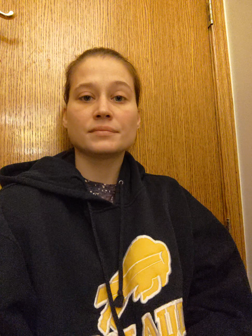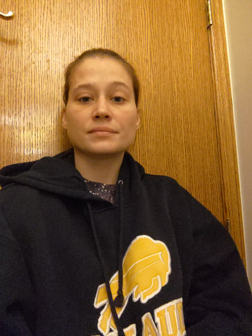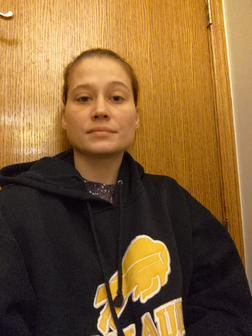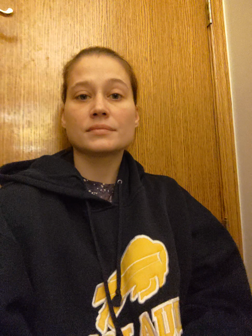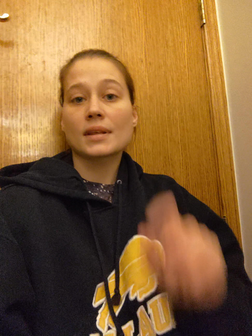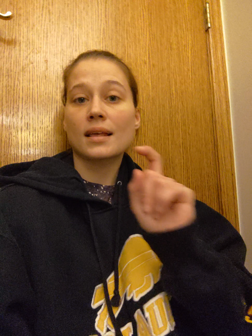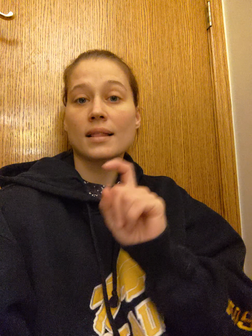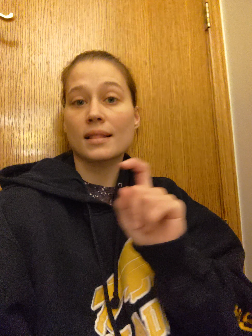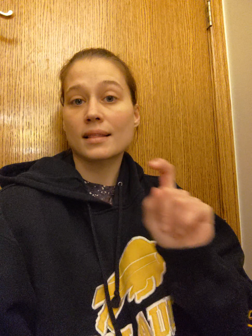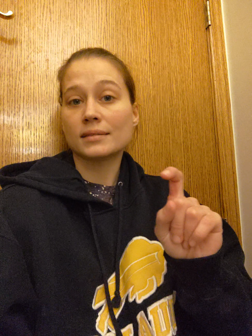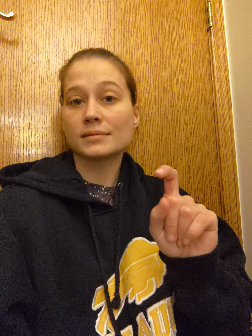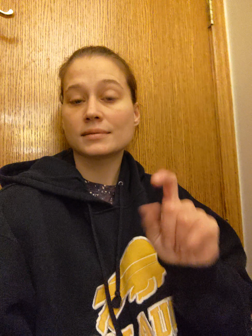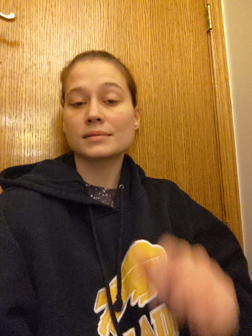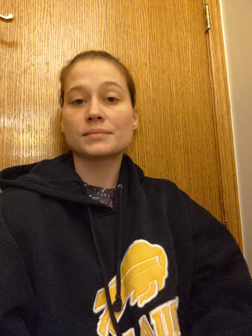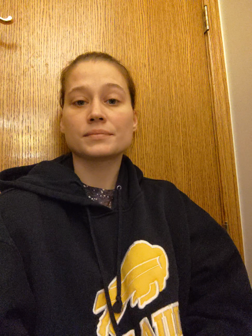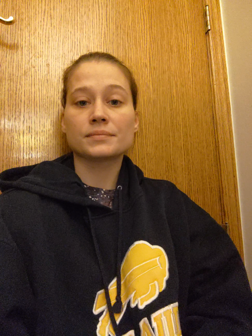closet